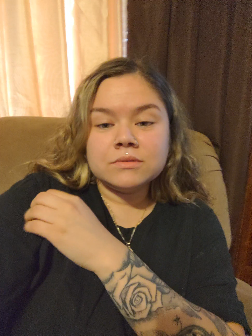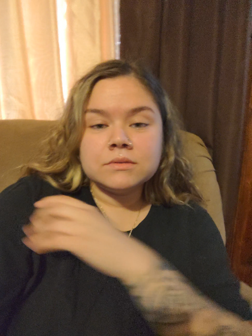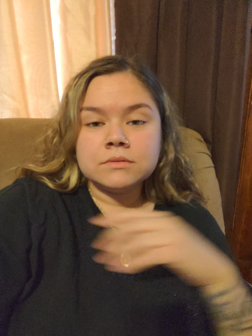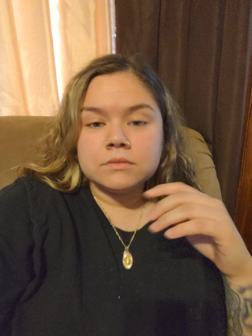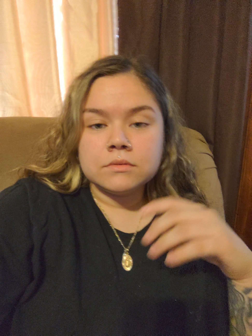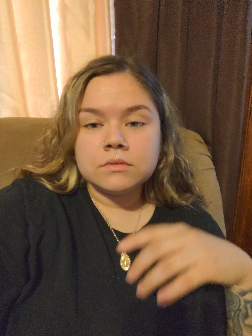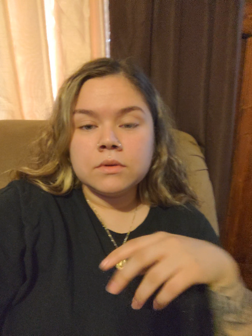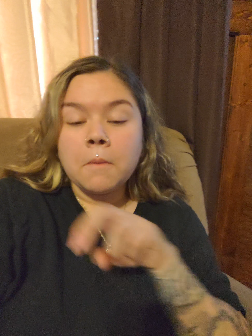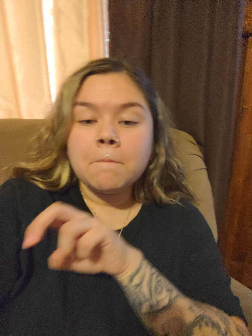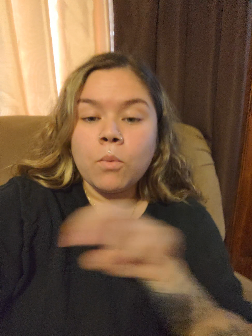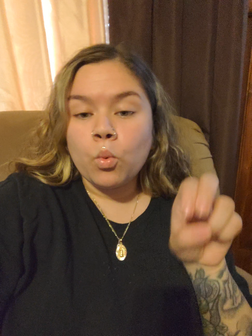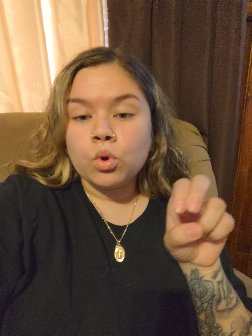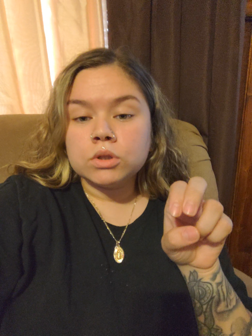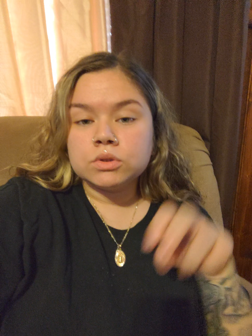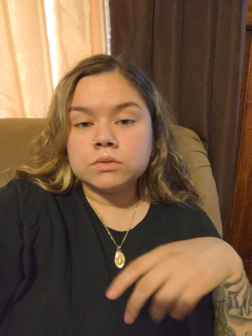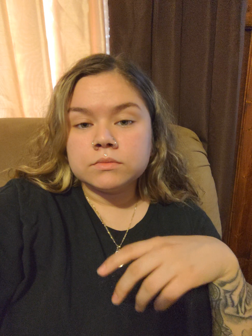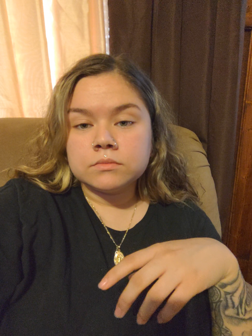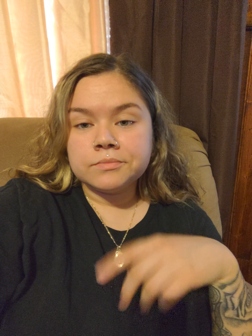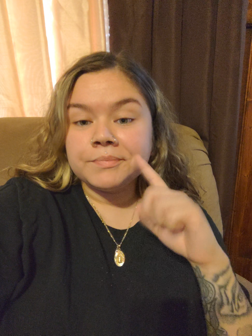porch